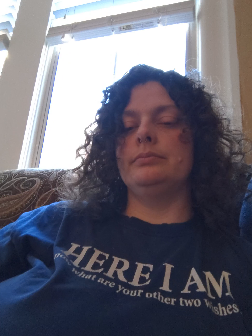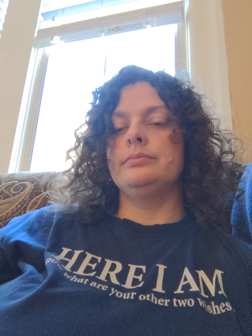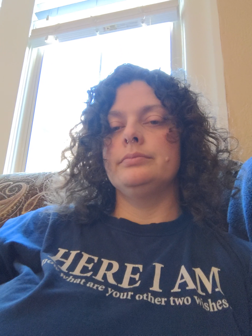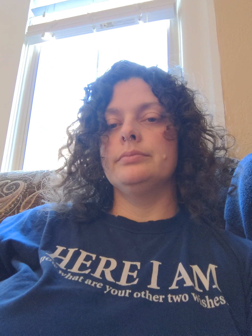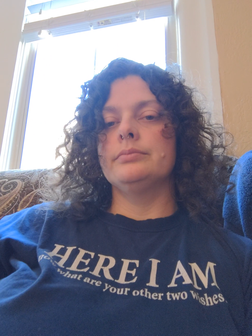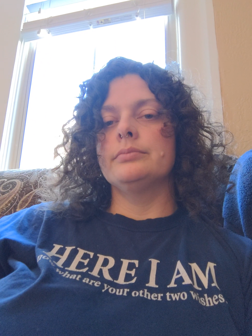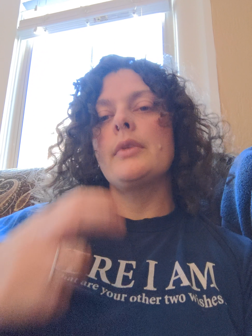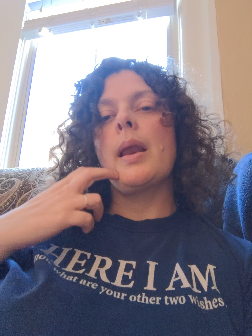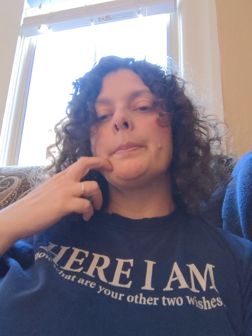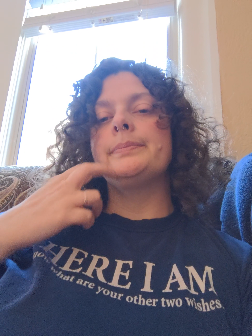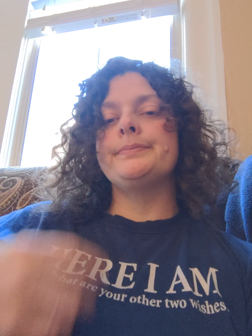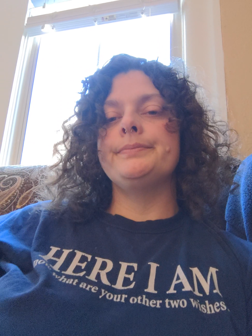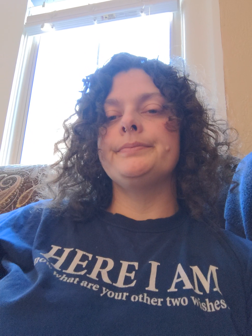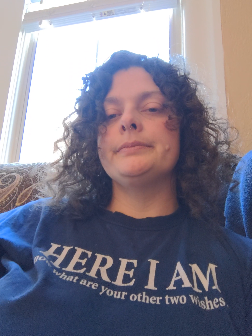gum